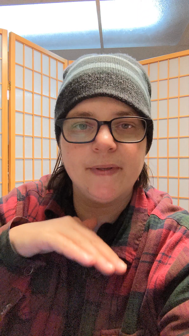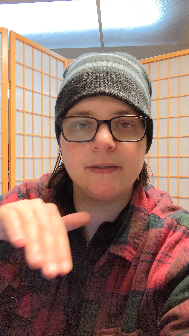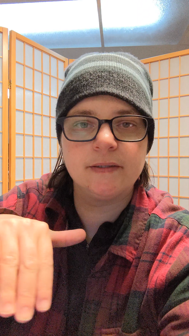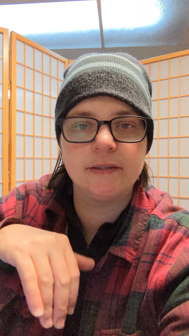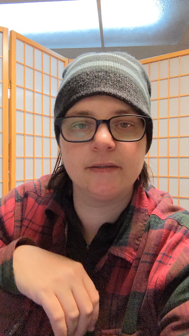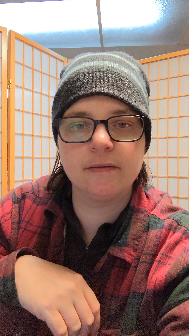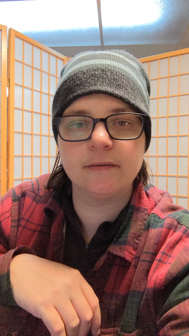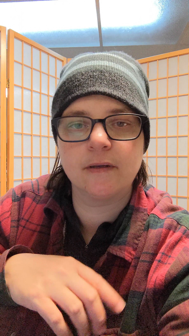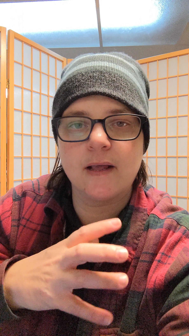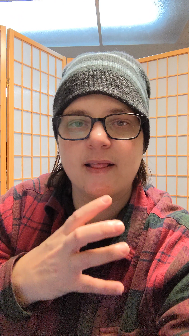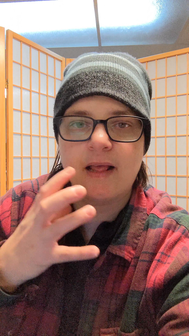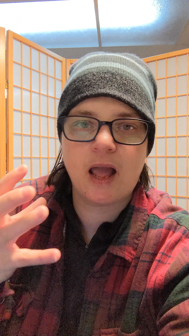a lot